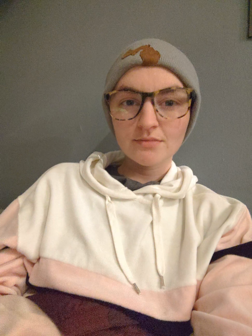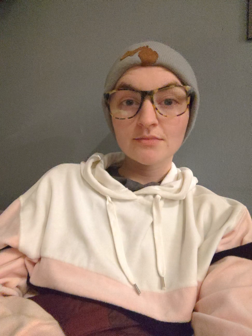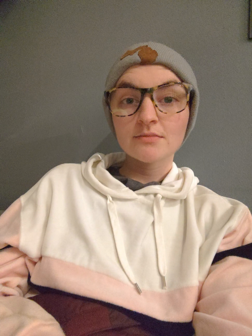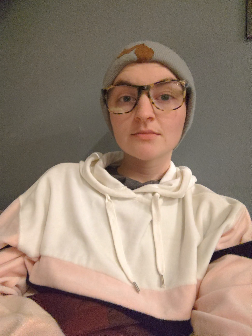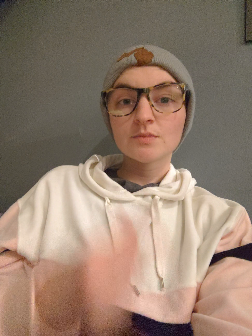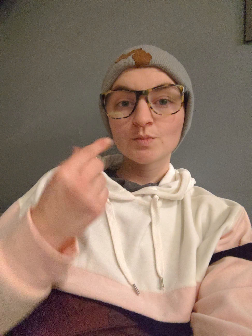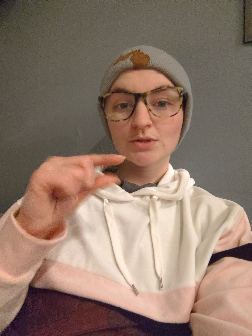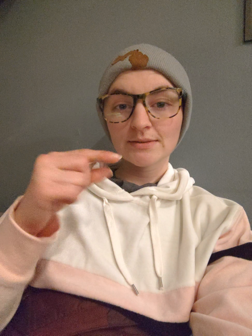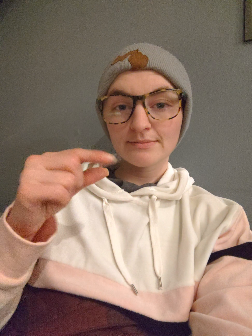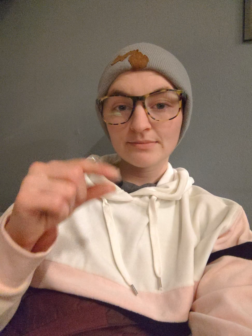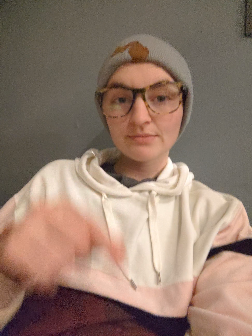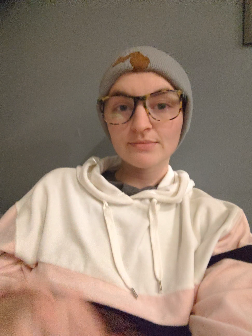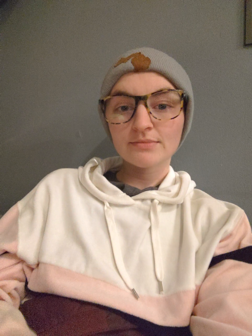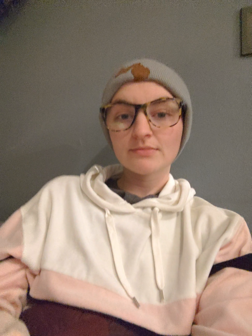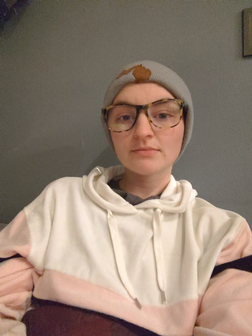green